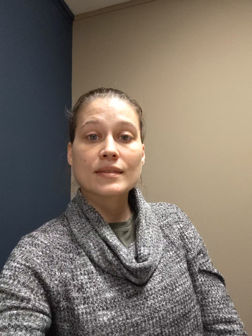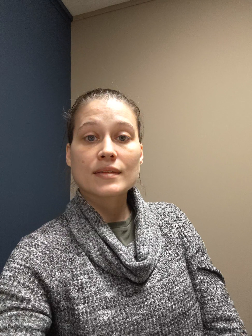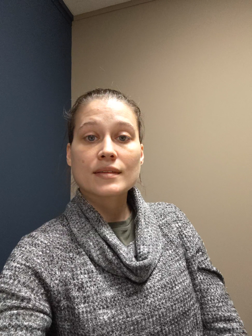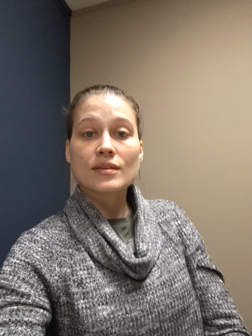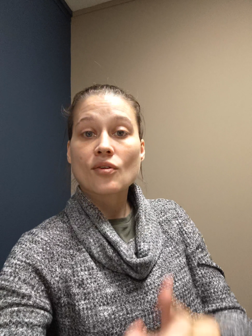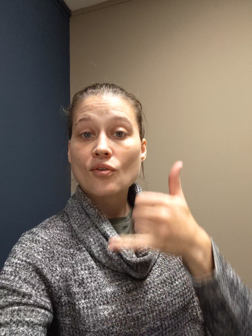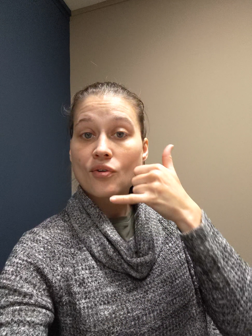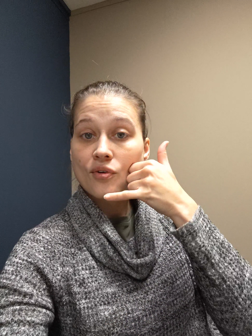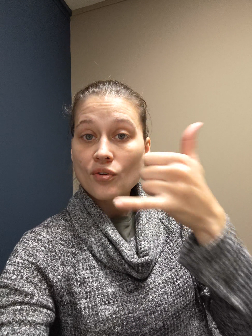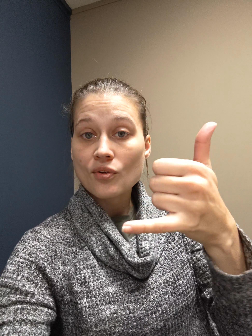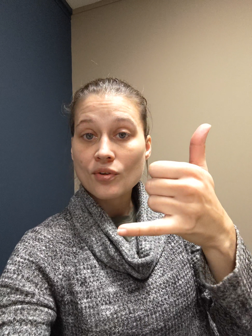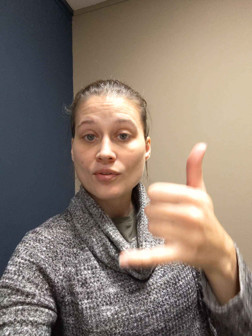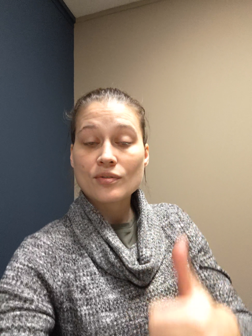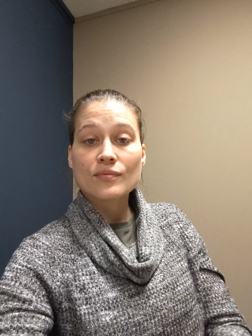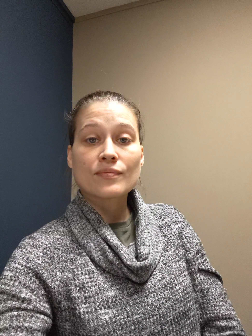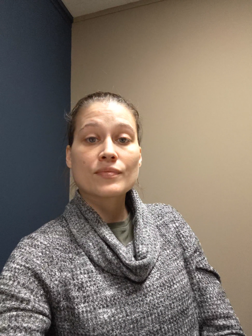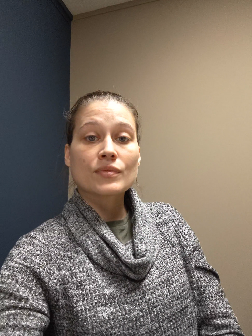call on the phone